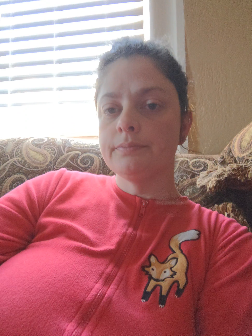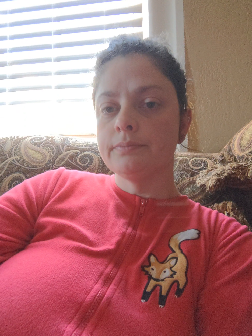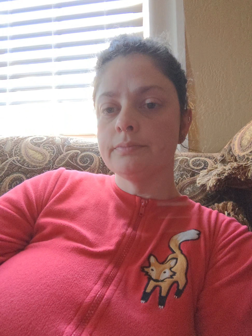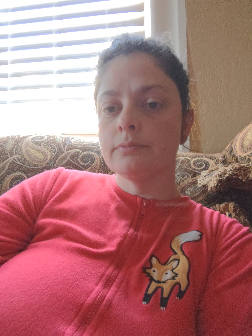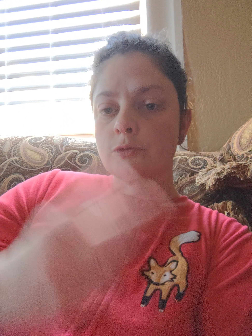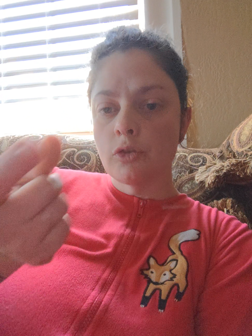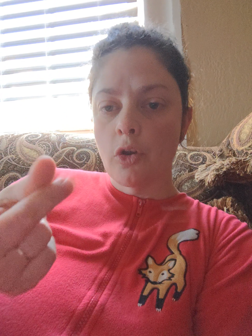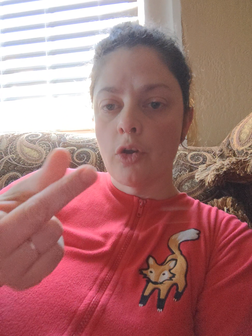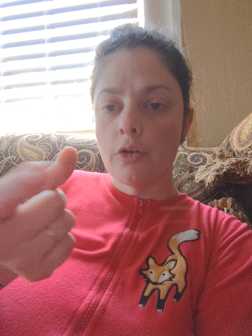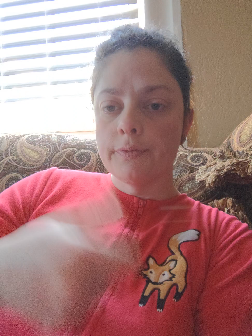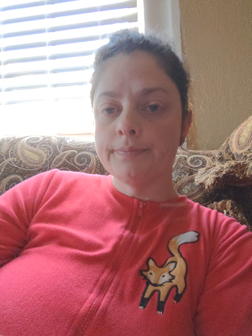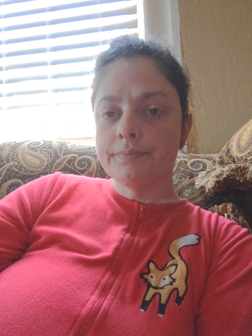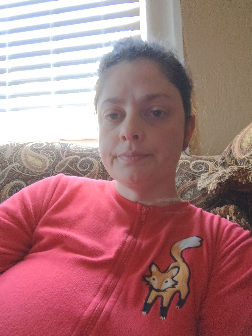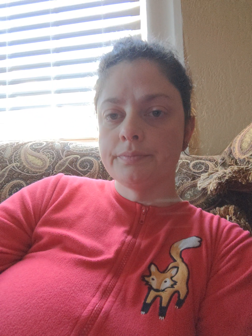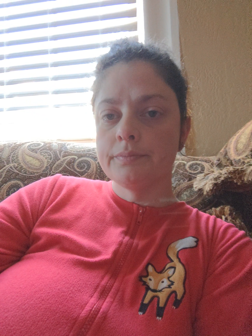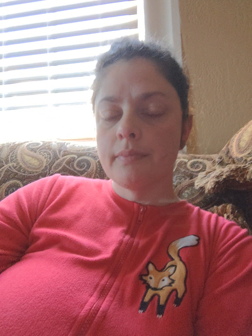dog